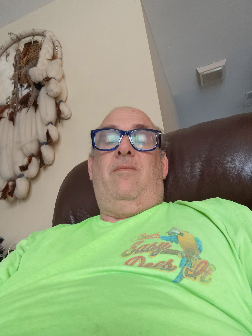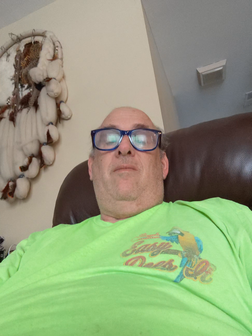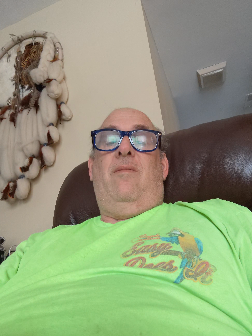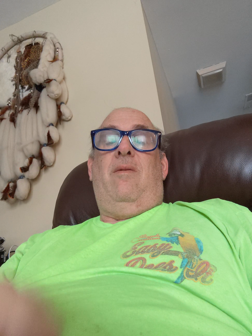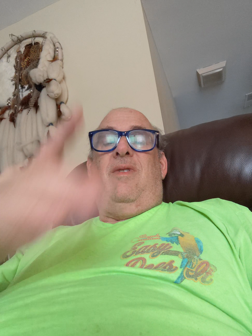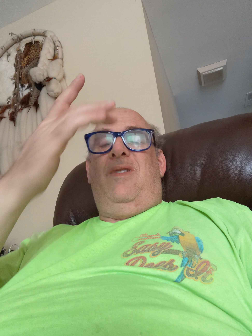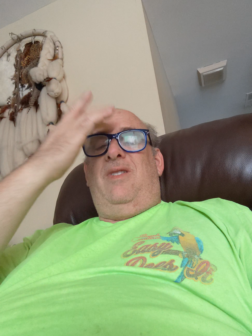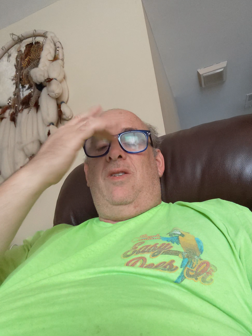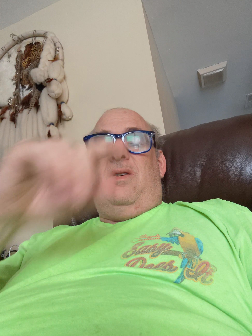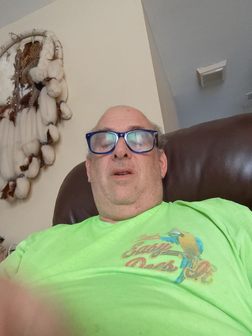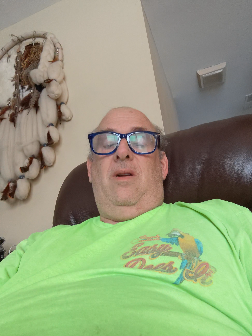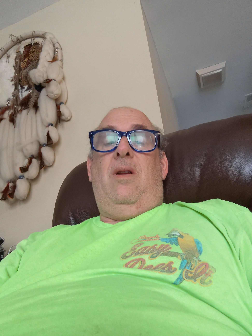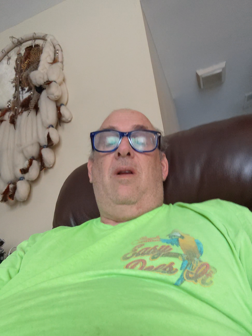sick